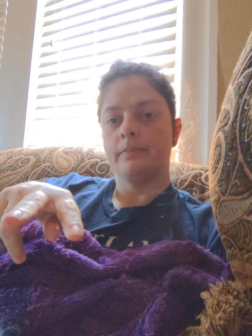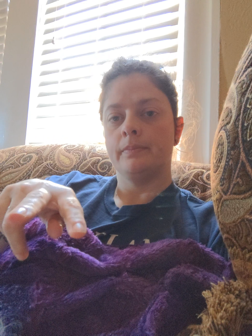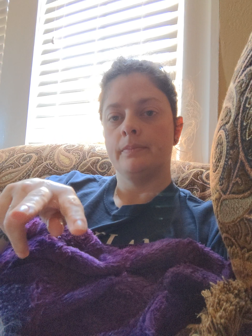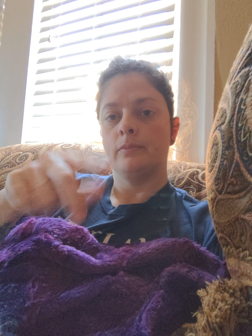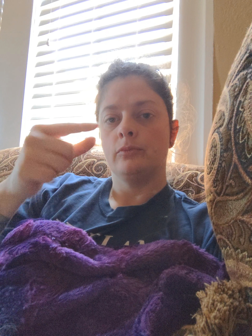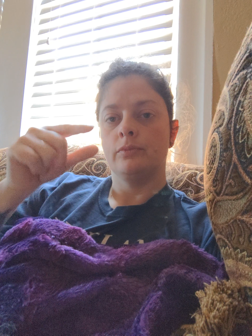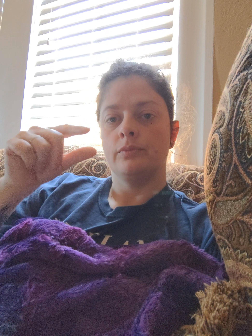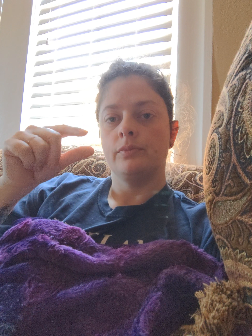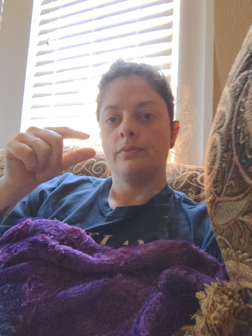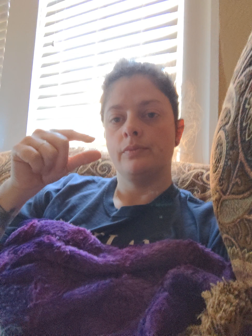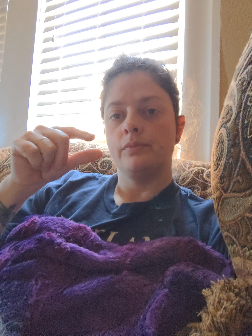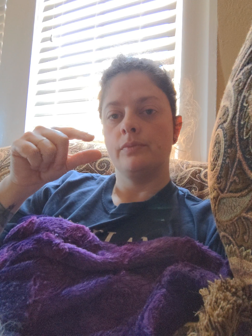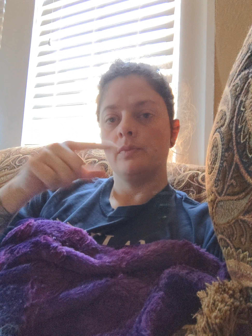green